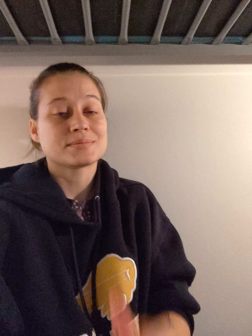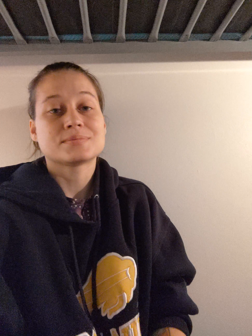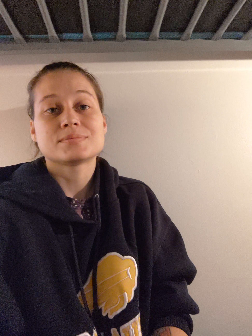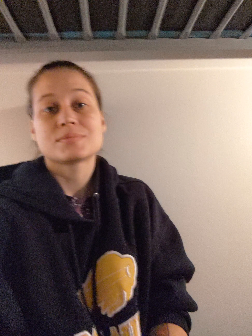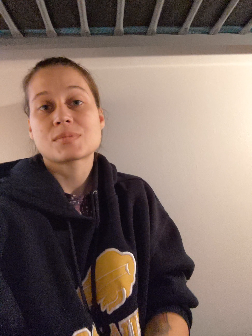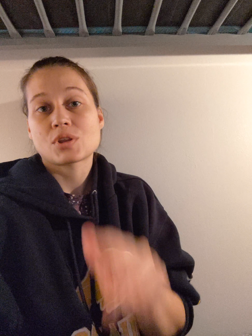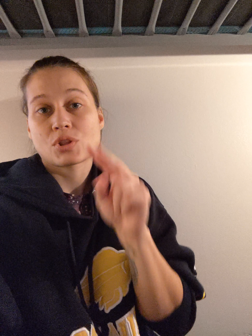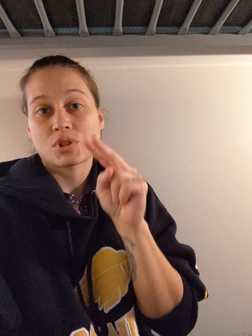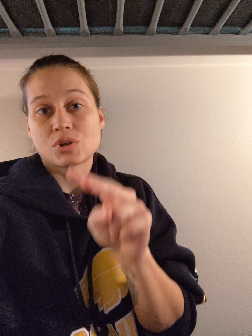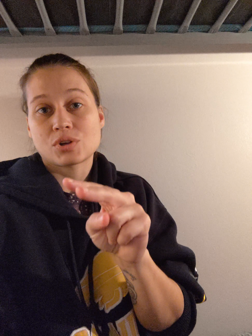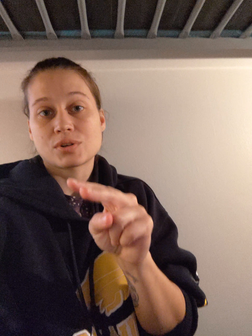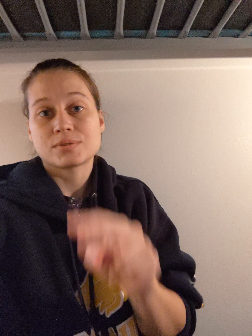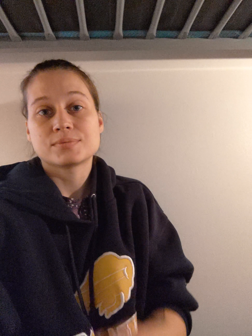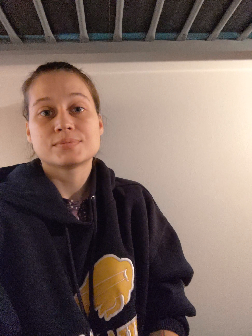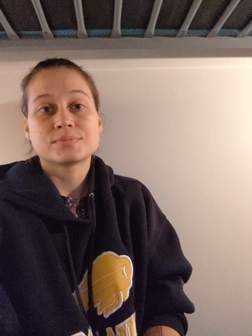look